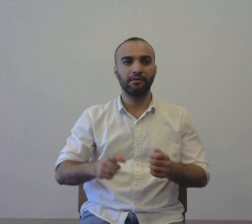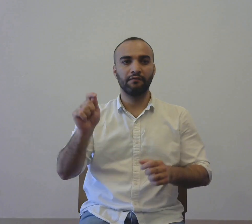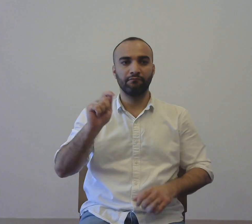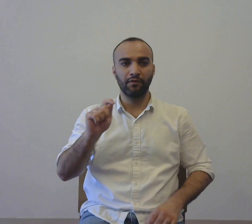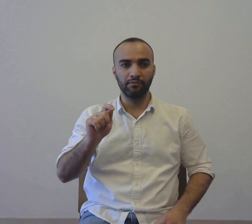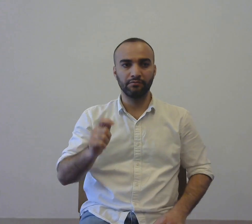bazar